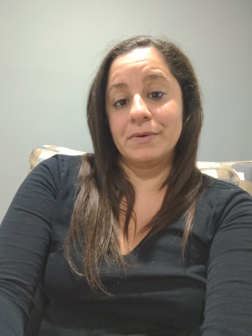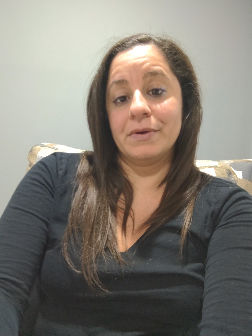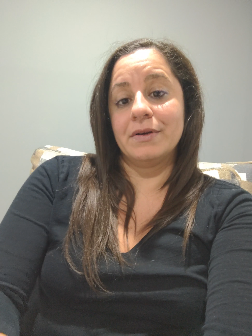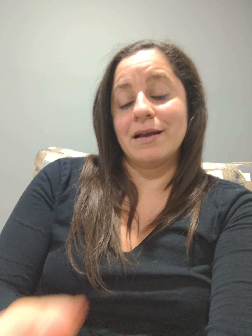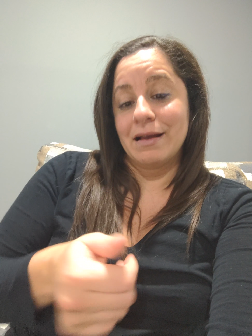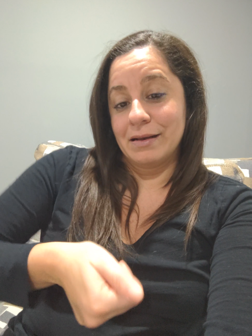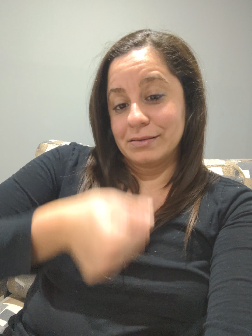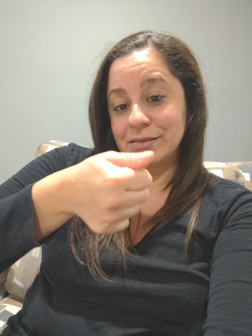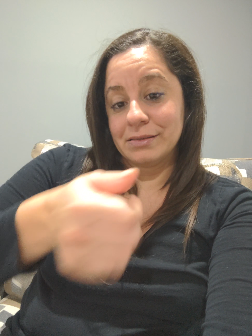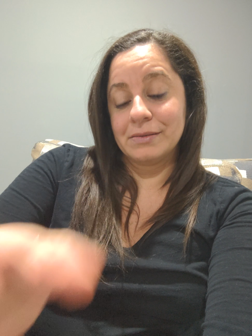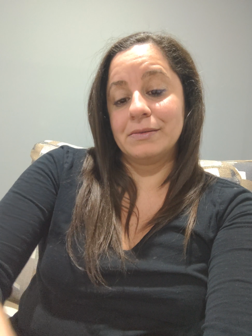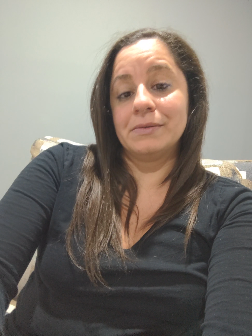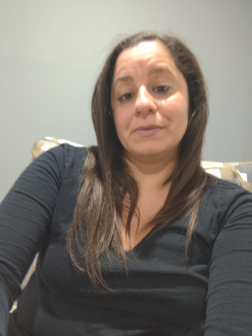hide